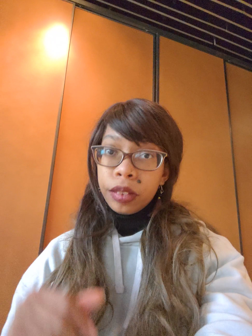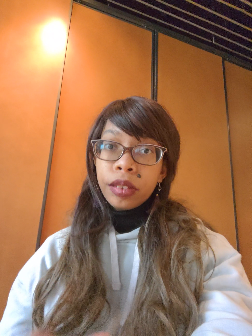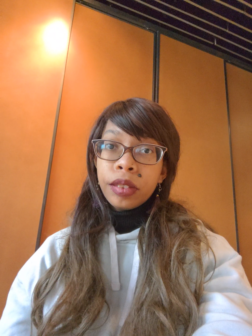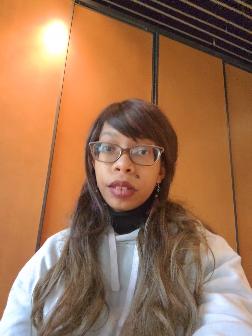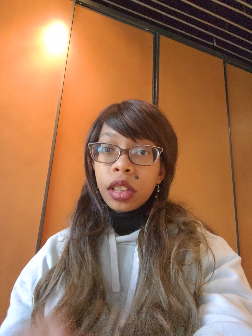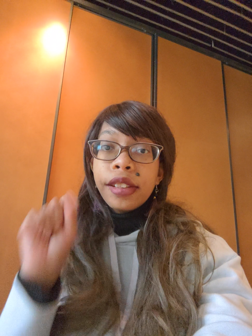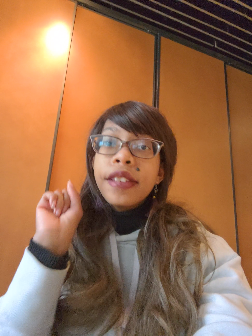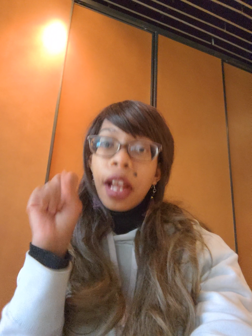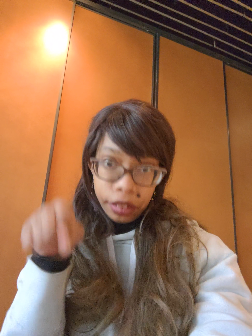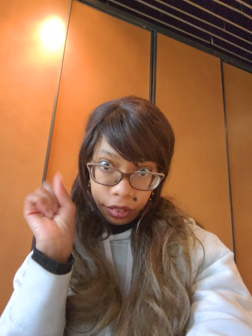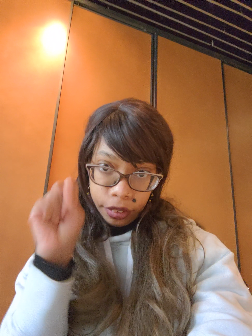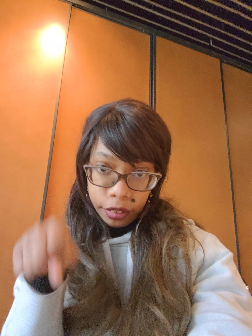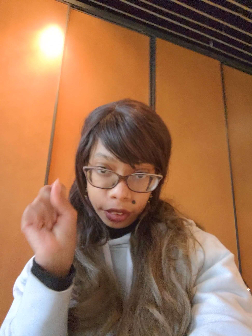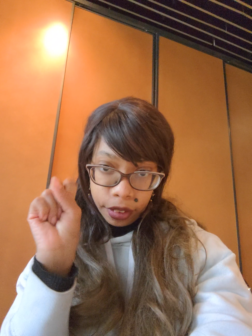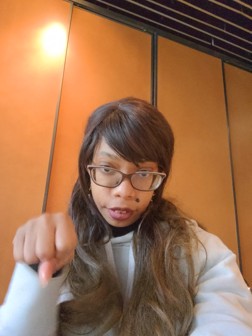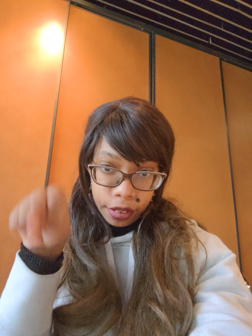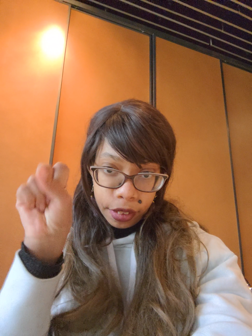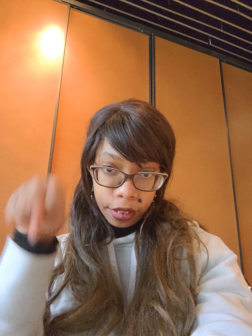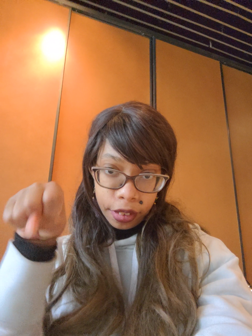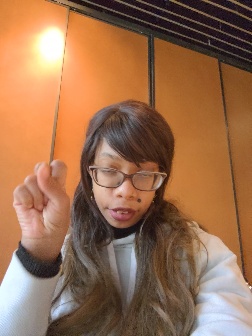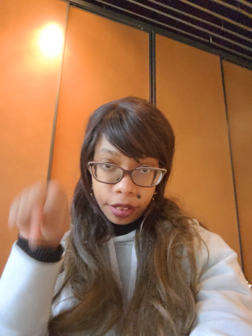yes